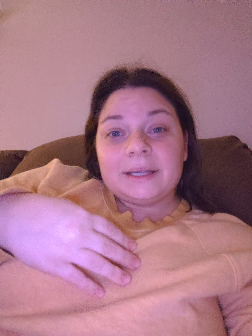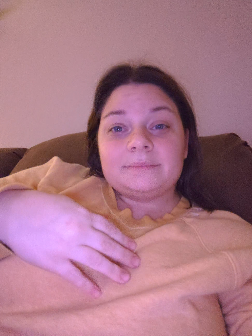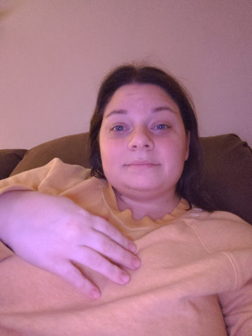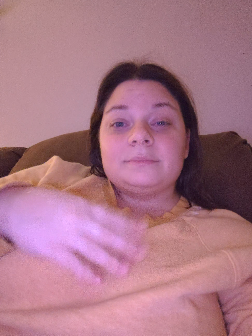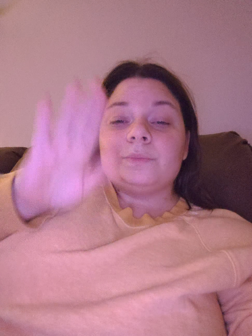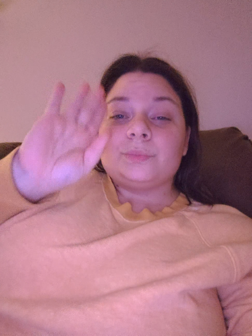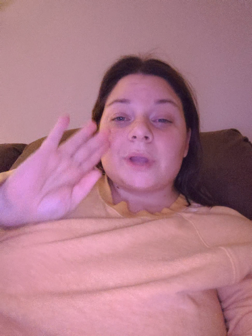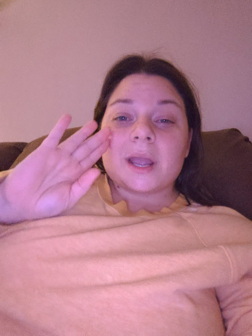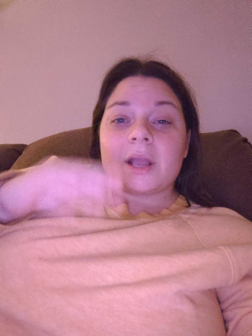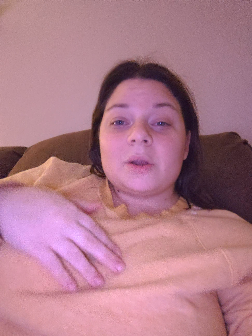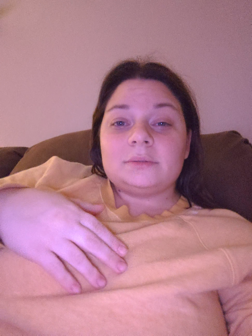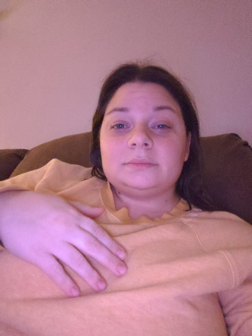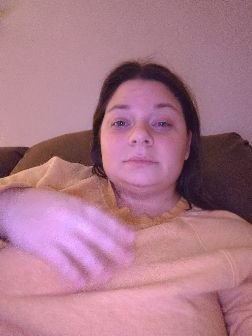brown